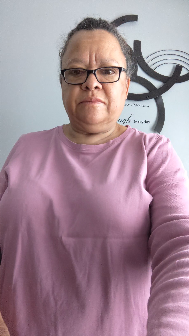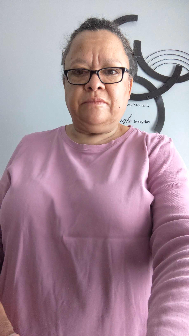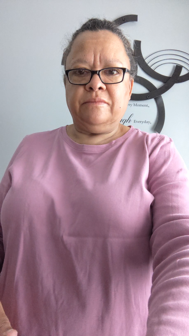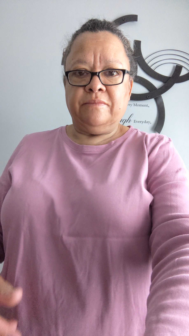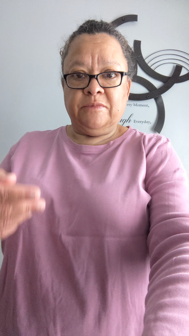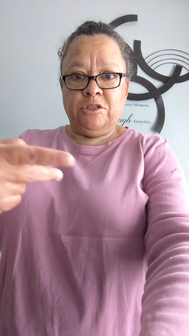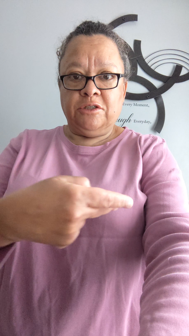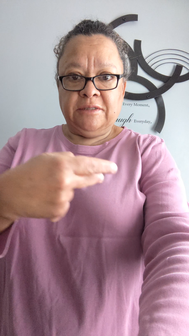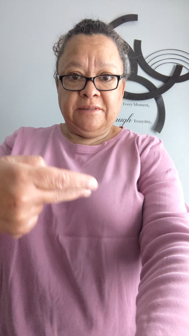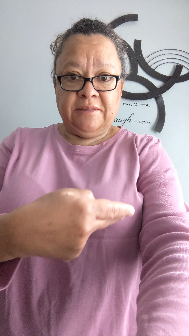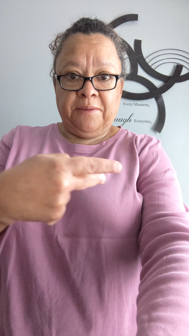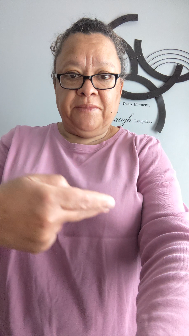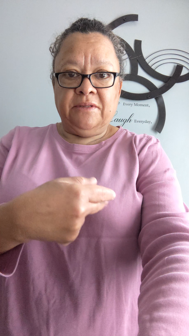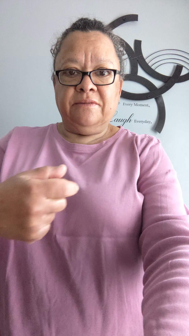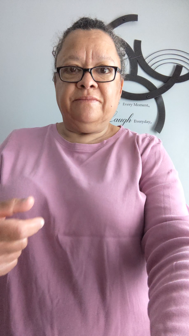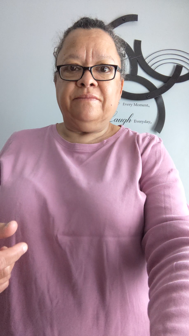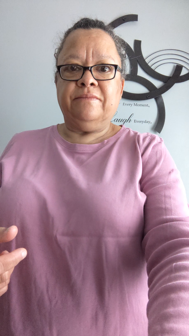sheep